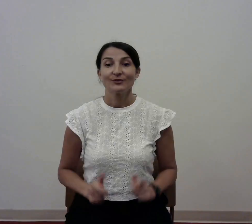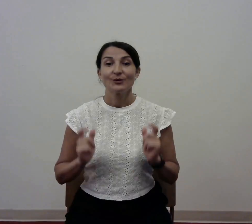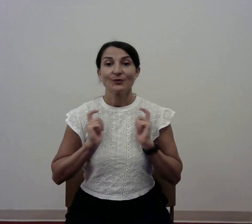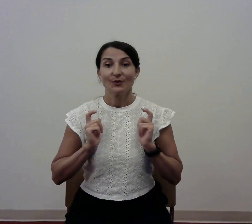köynək